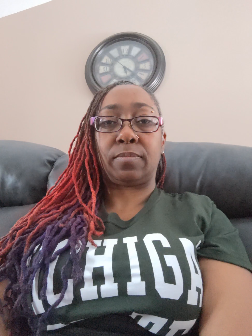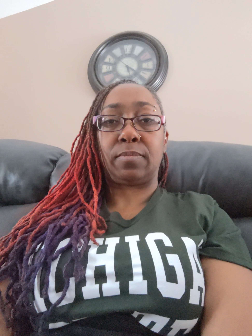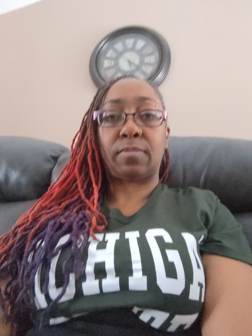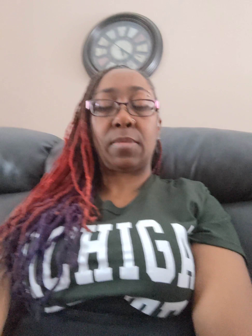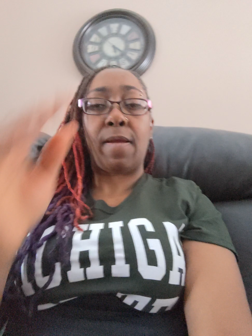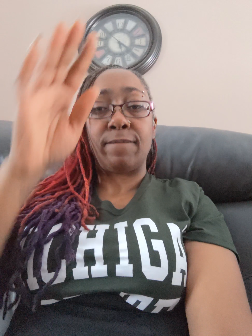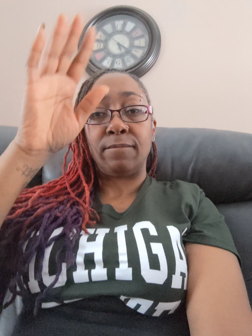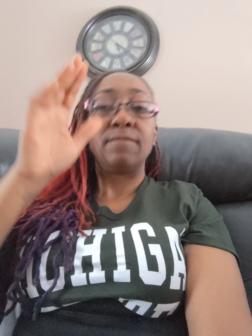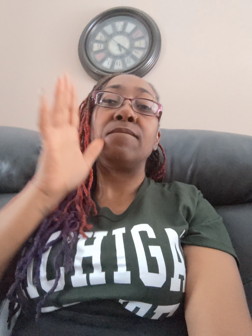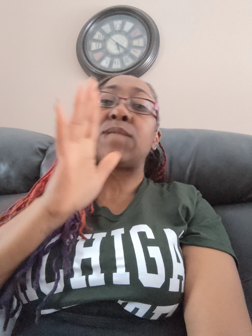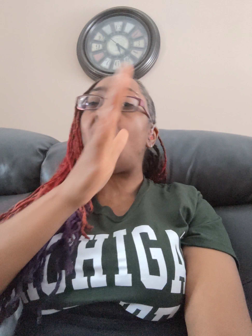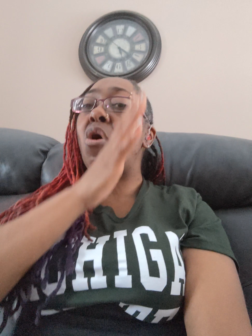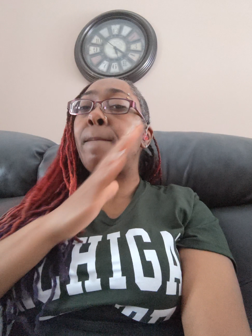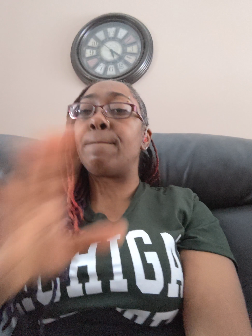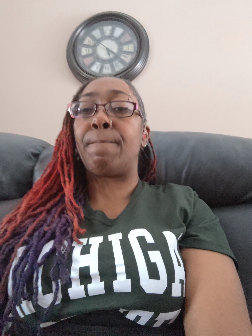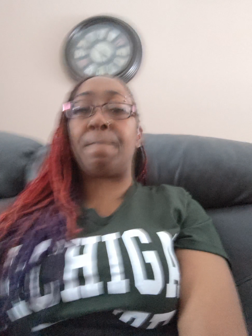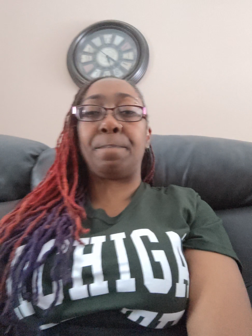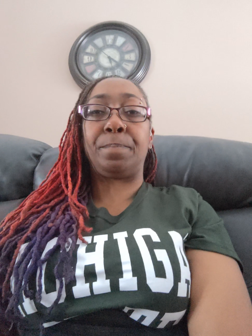farm